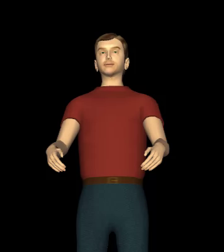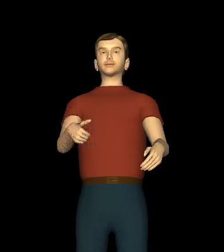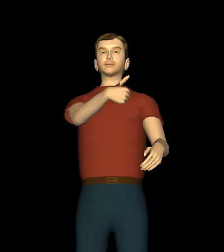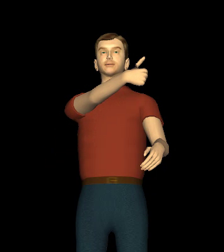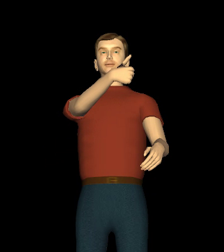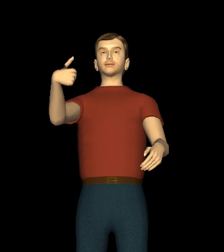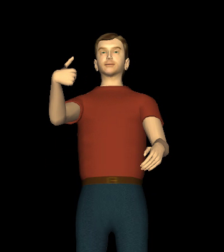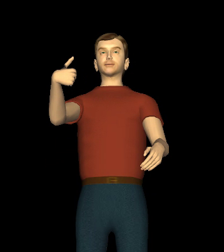وحيد